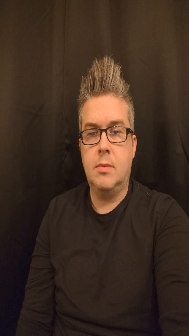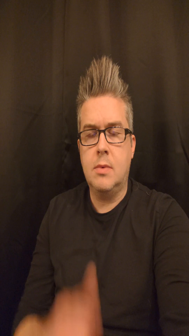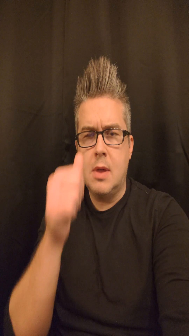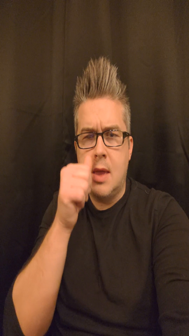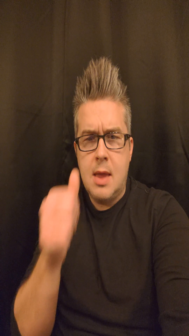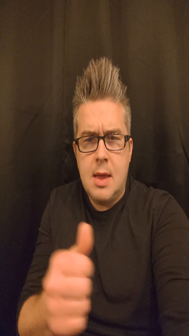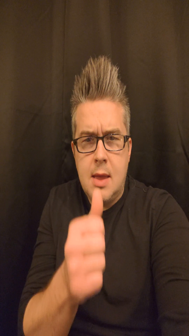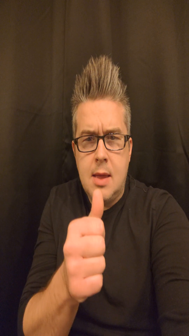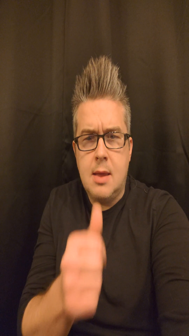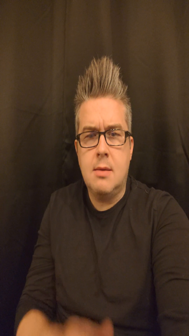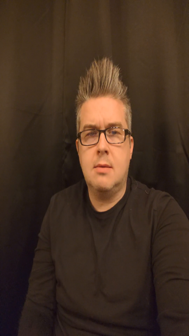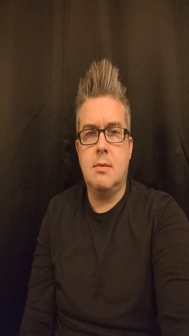hide